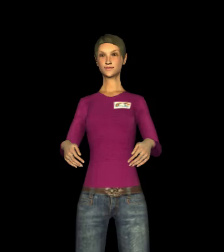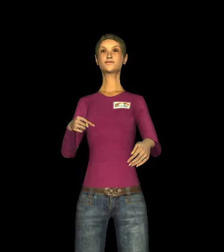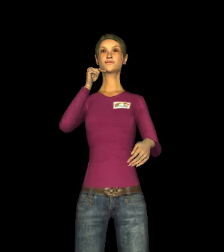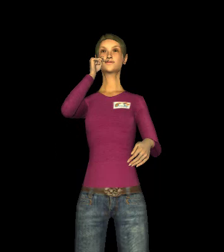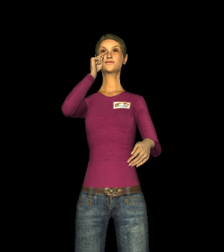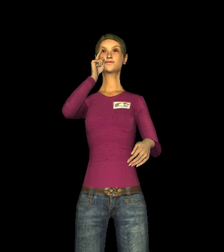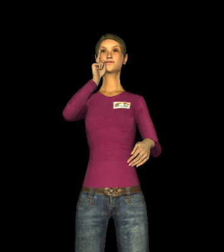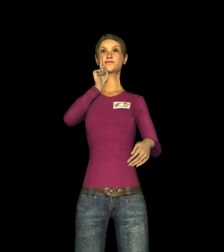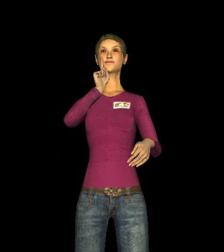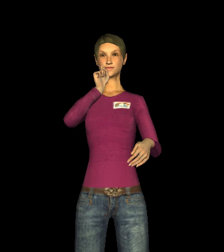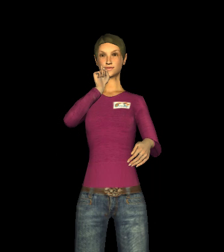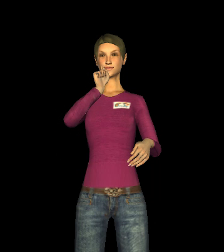ماي